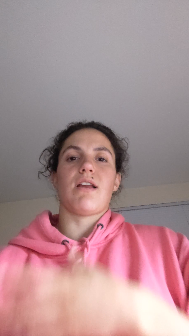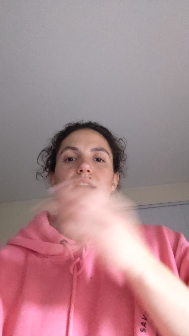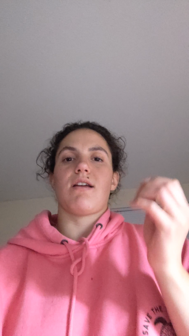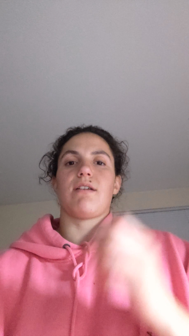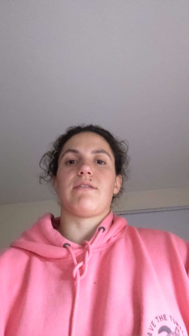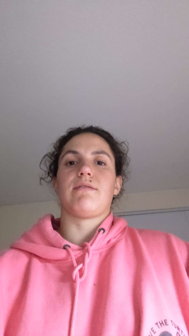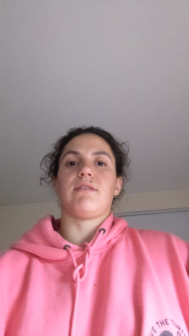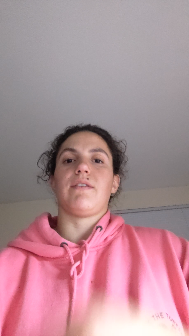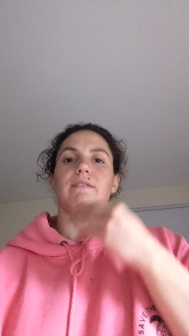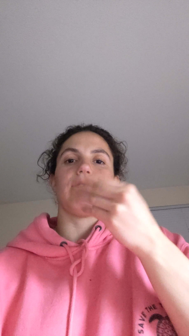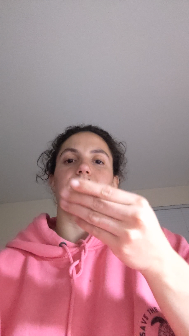feed